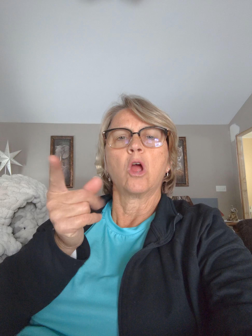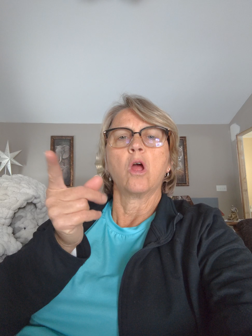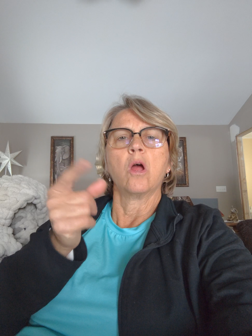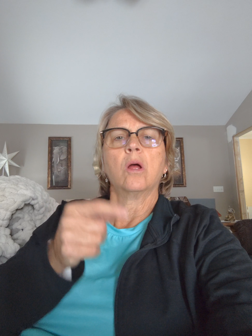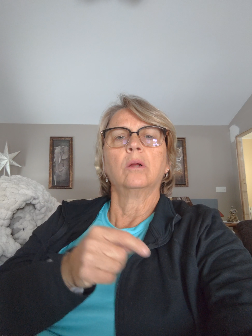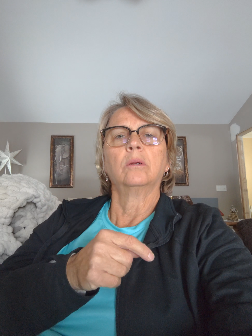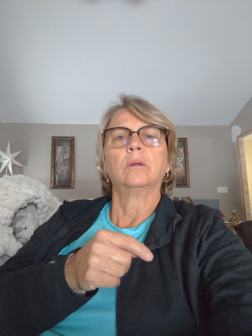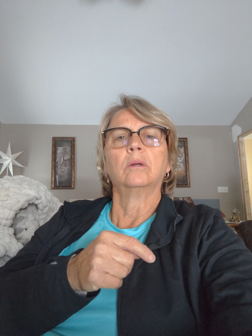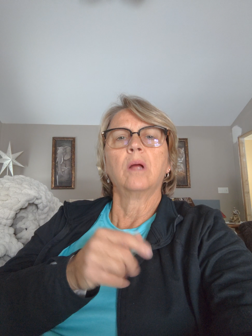dog